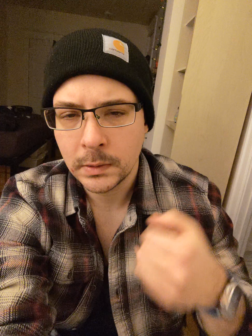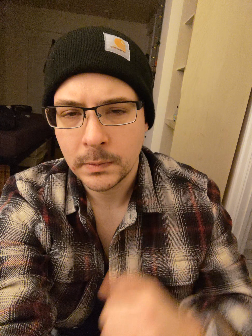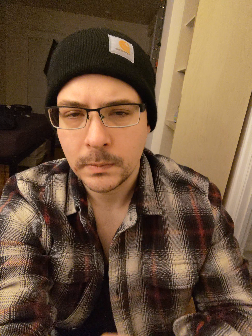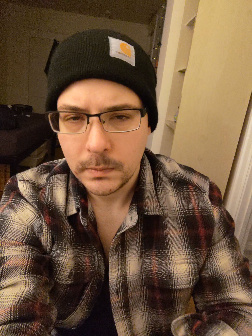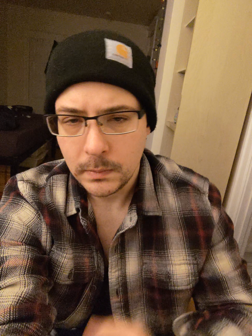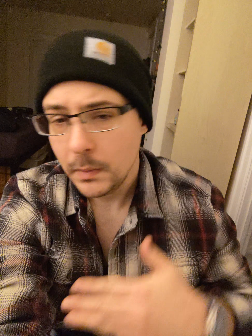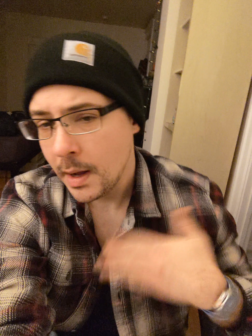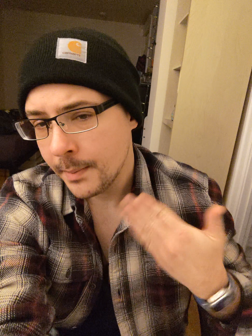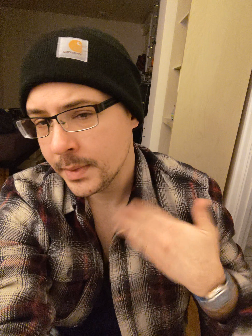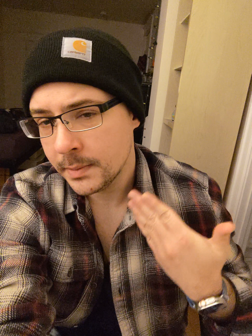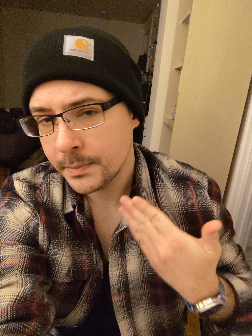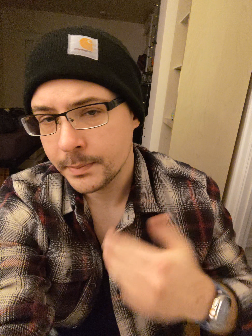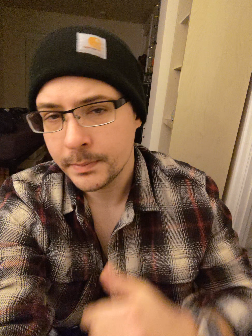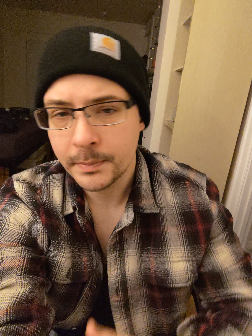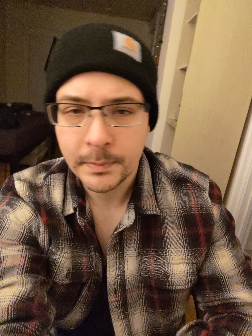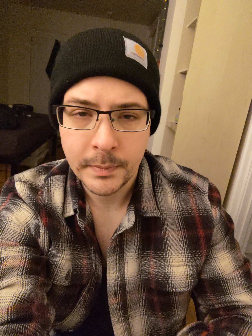happy